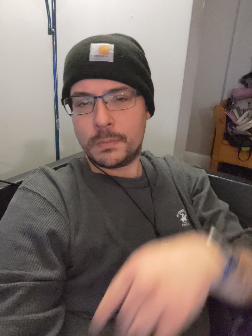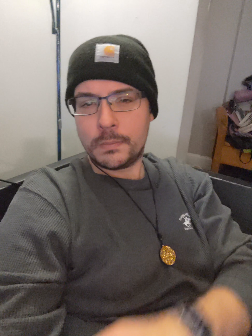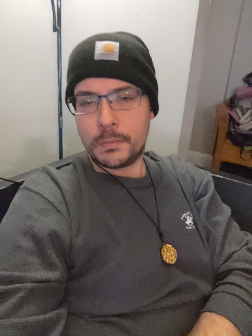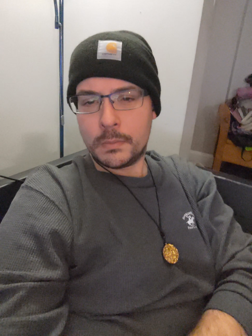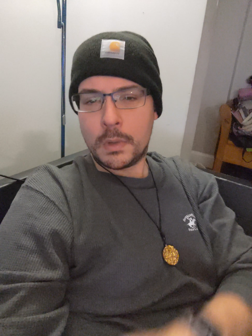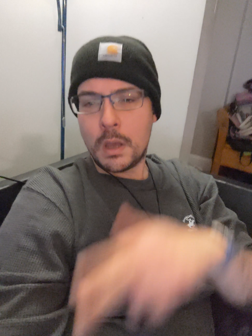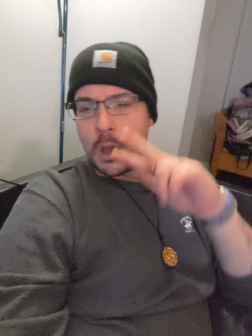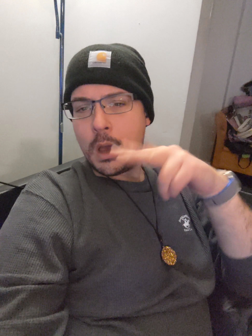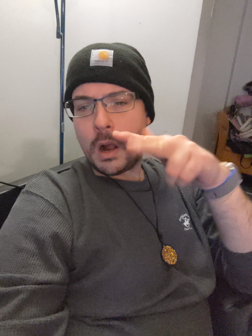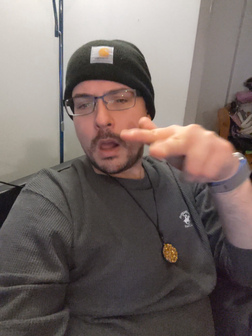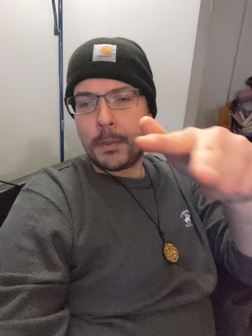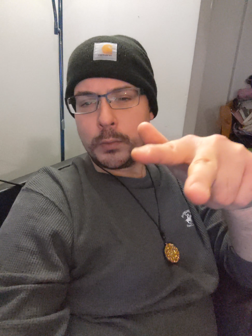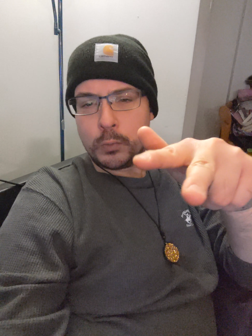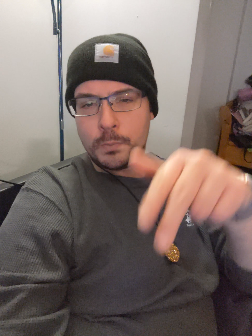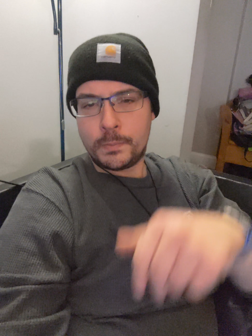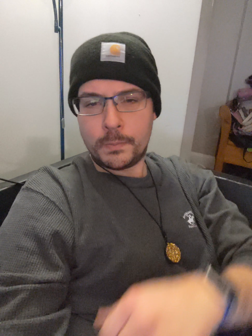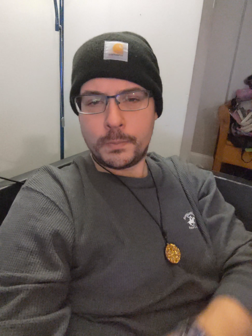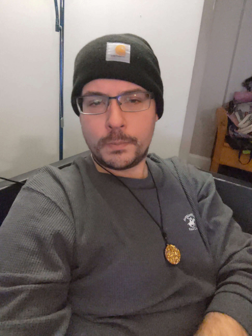helicopter